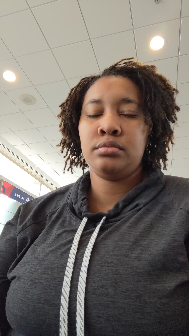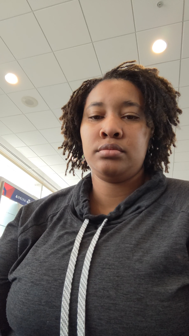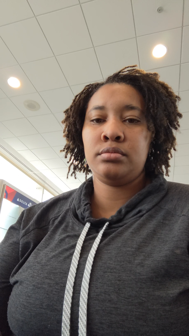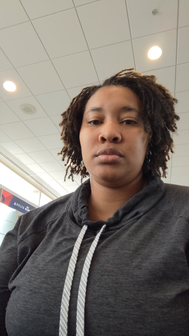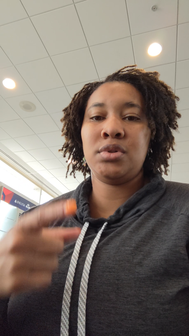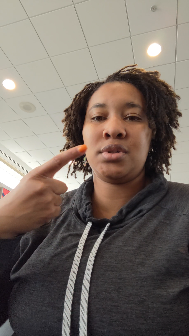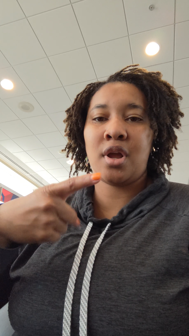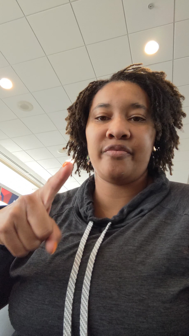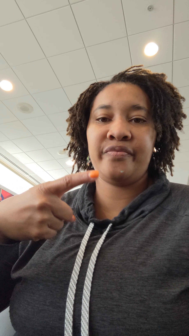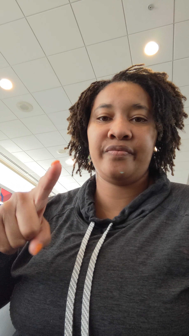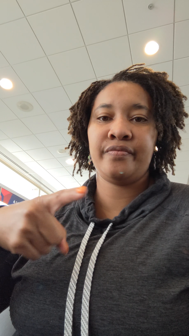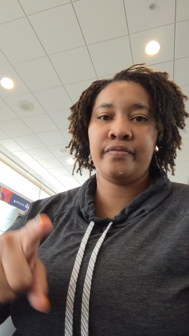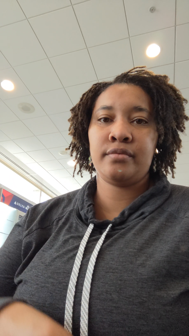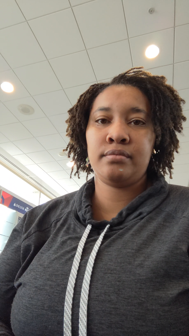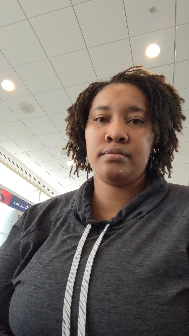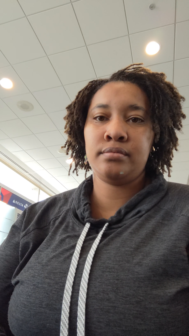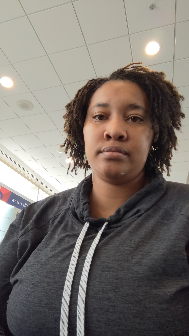knife